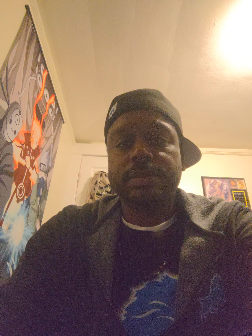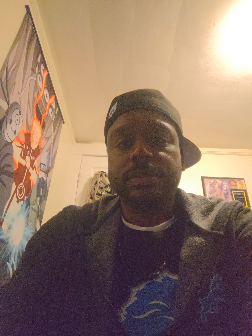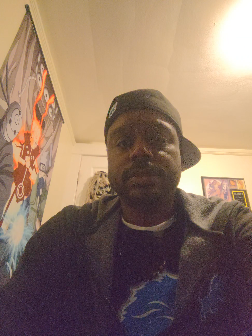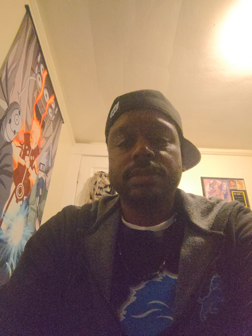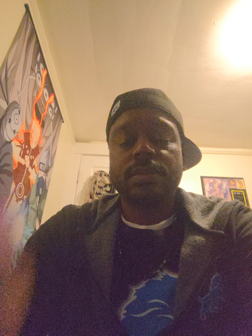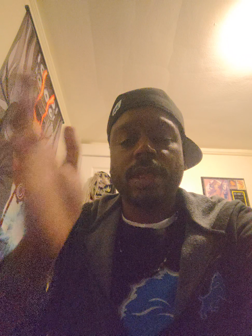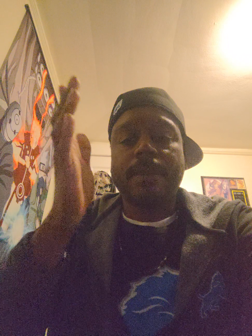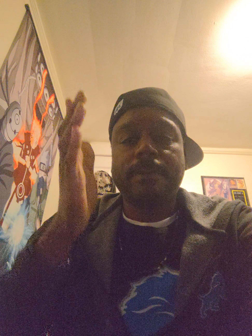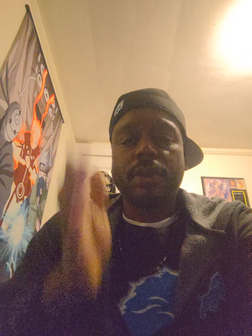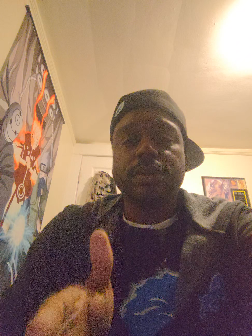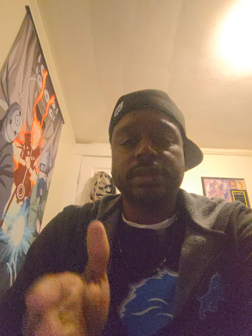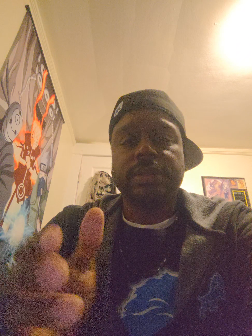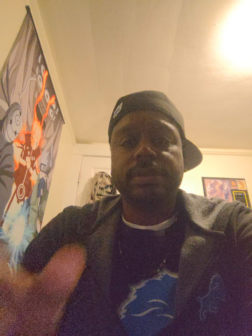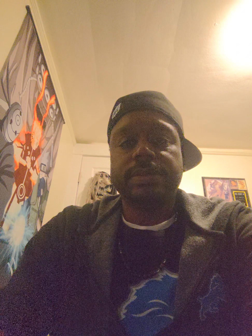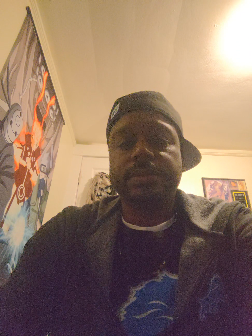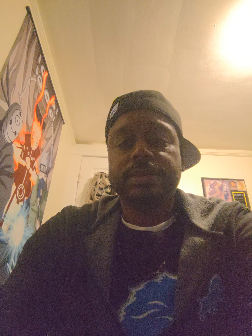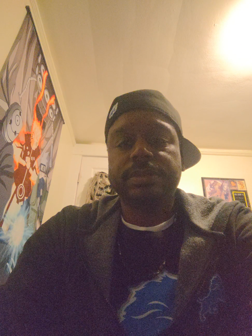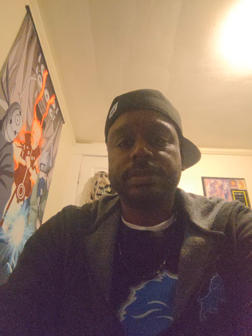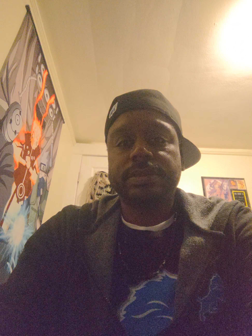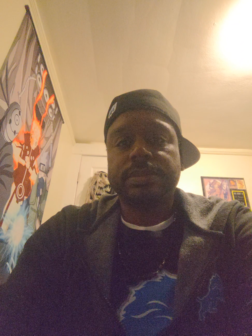person